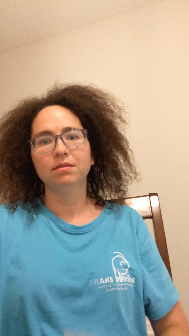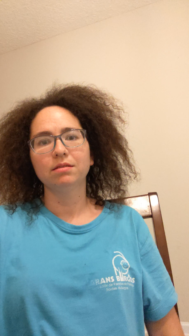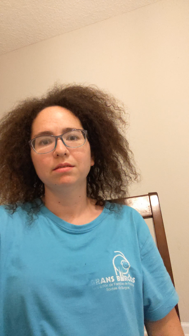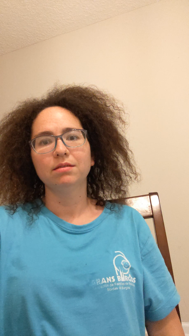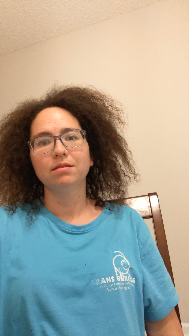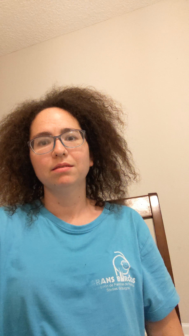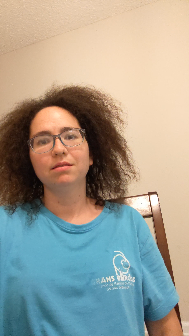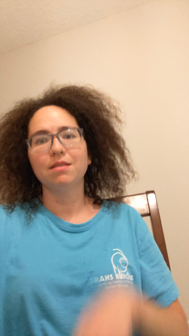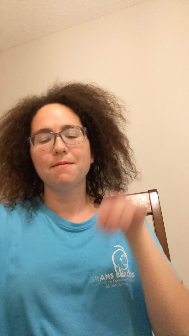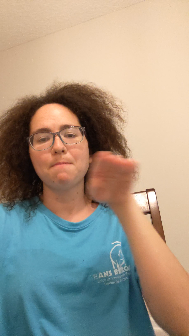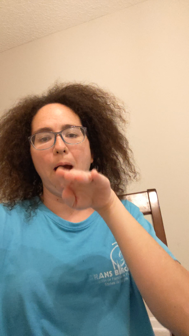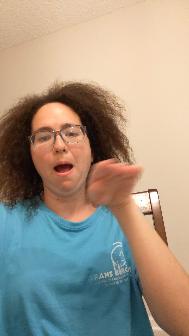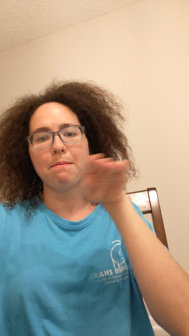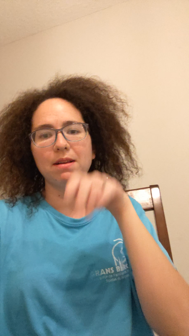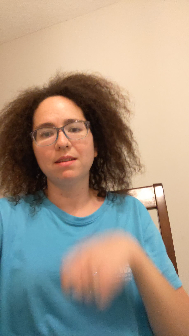boots